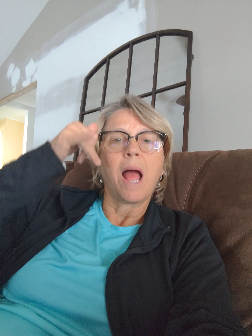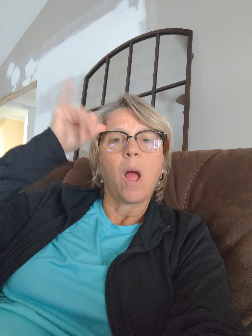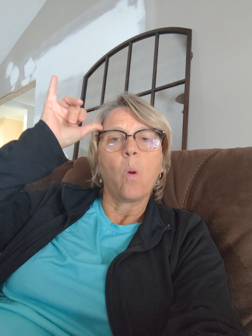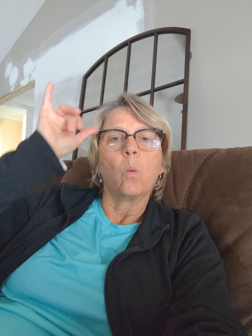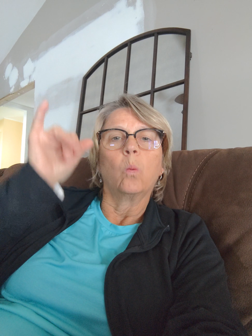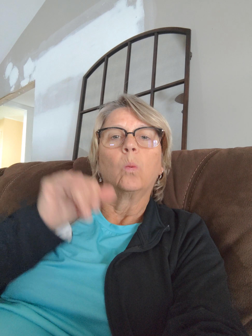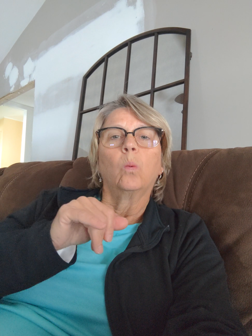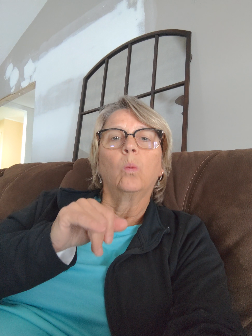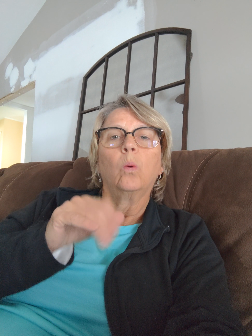cow